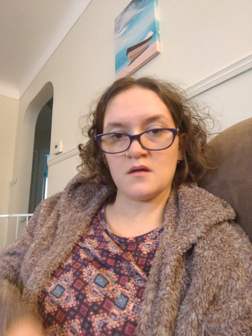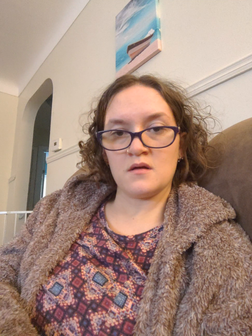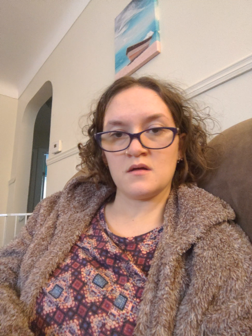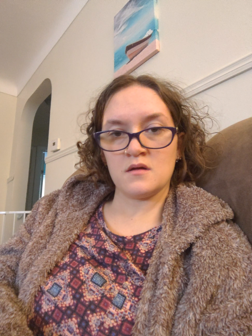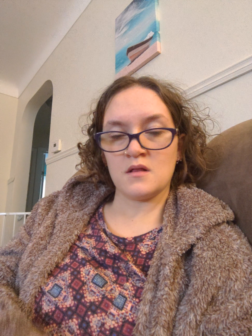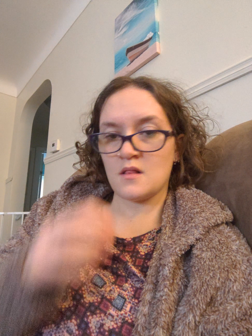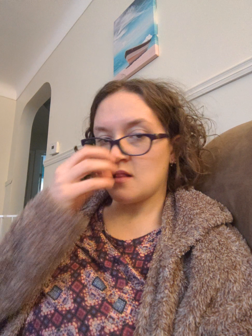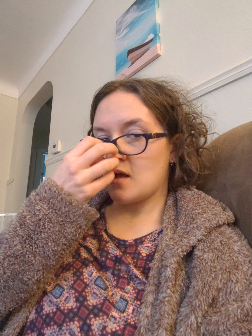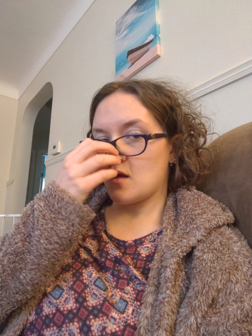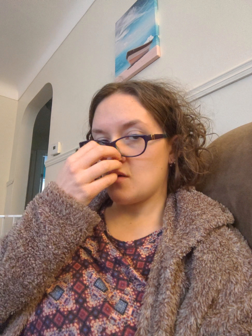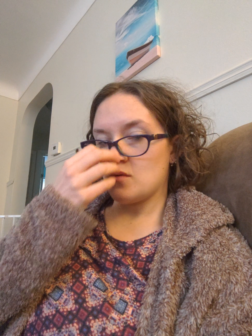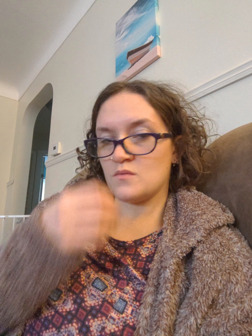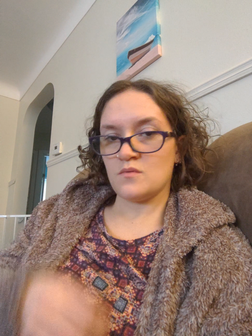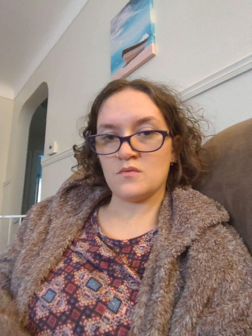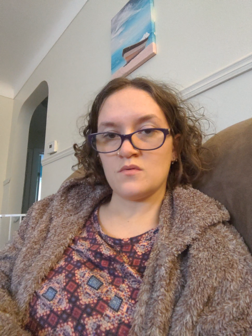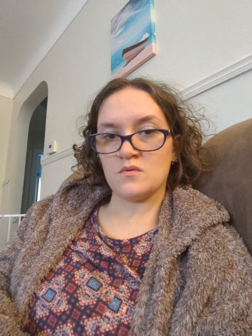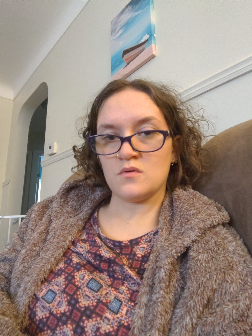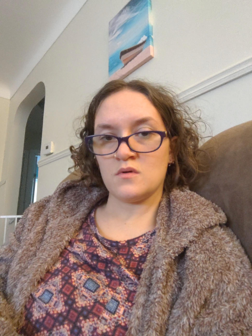clown